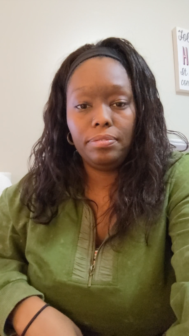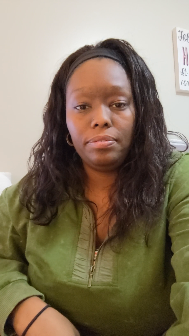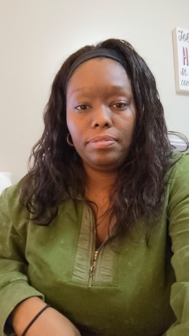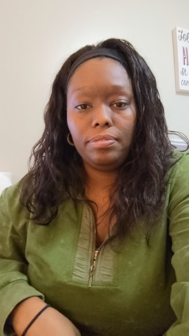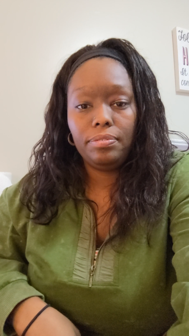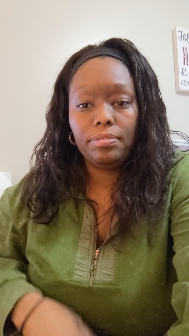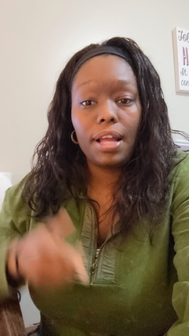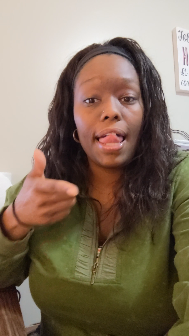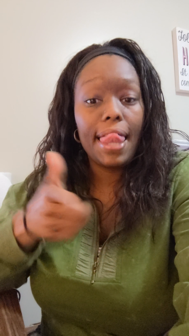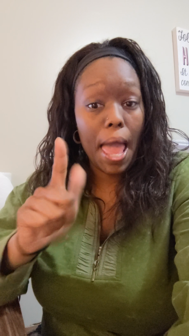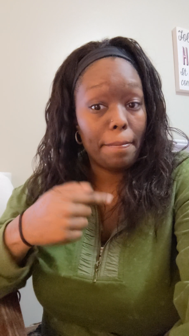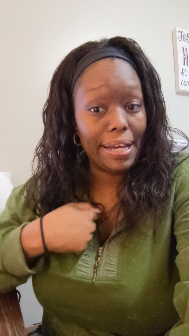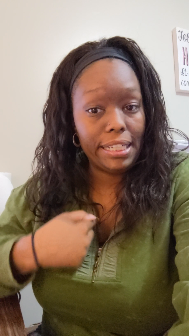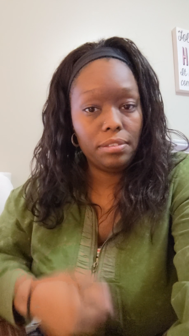let me